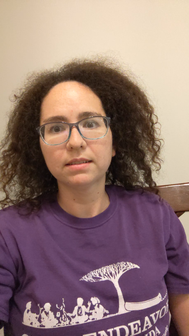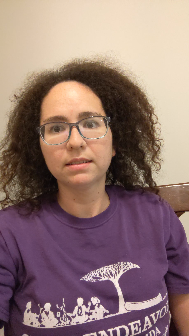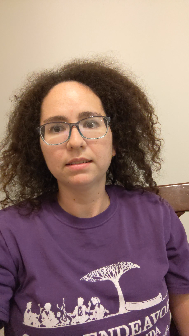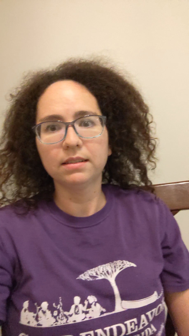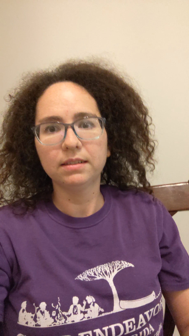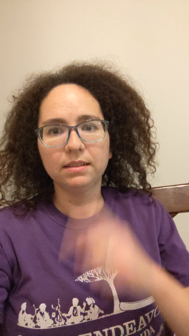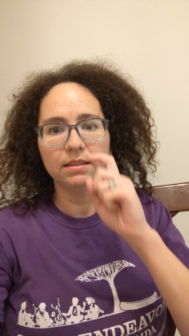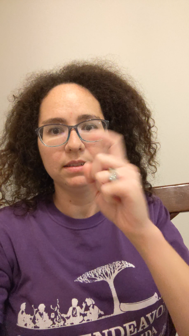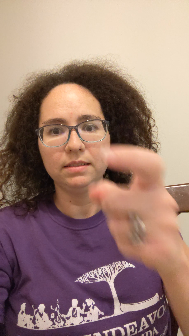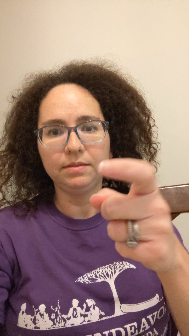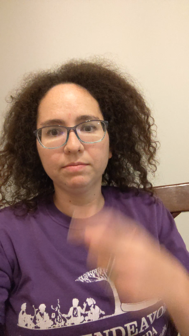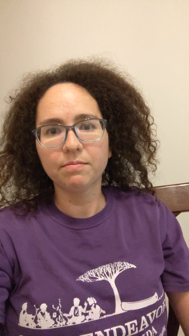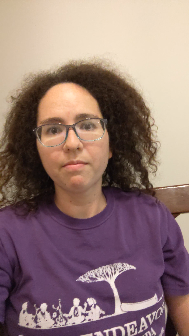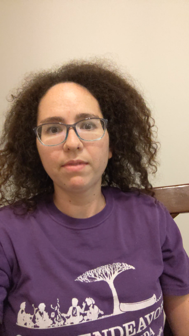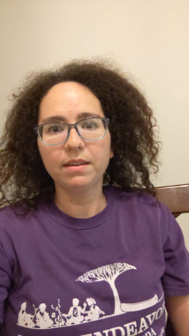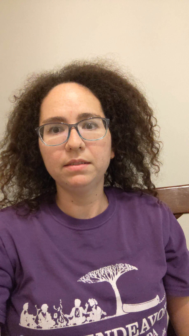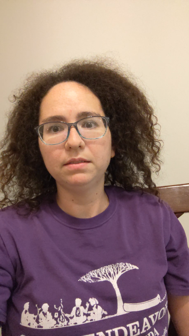present